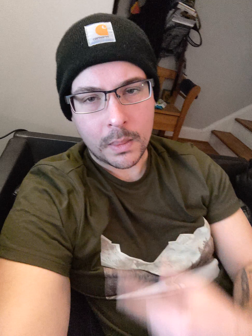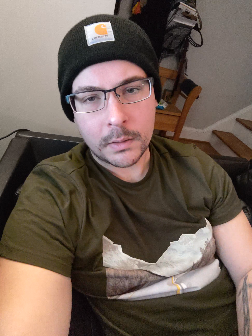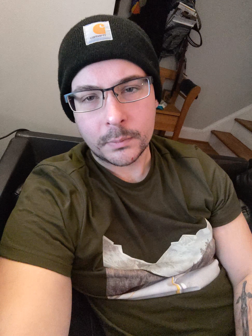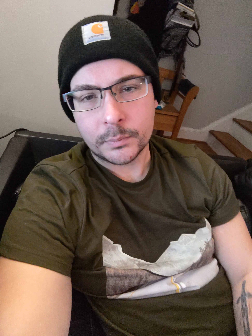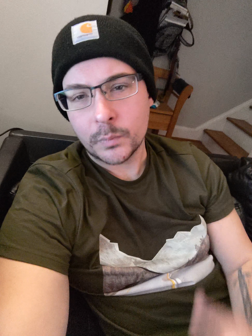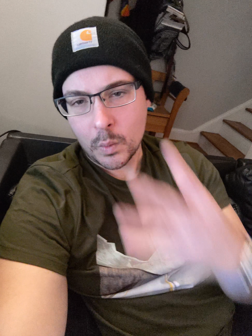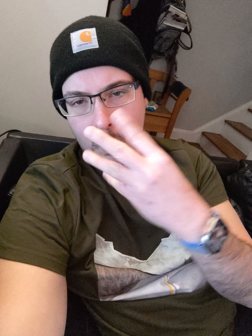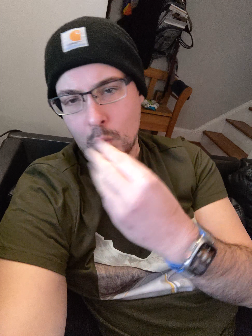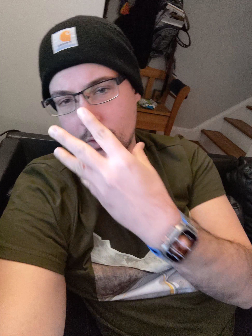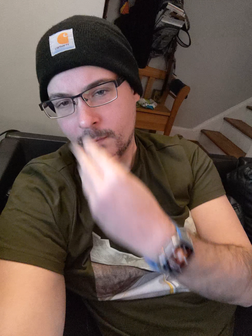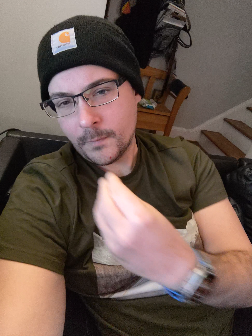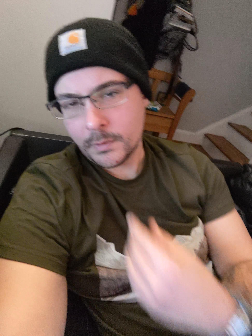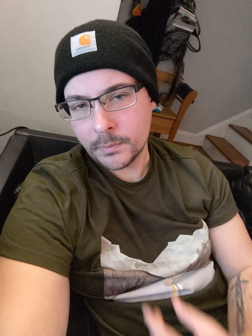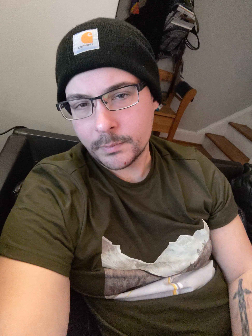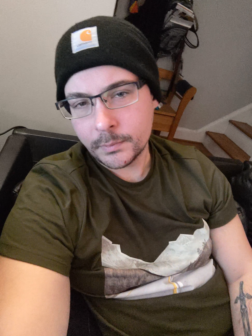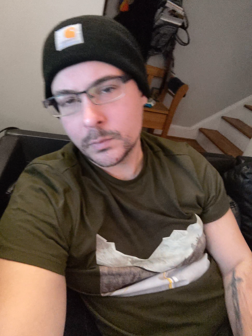wolf